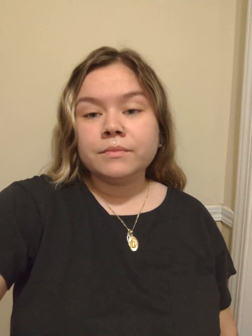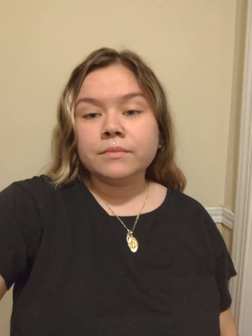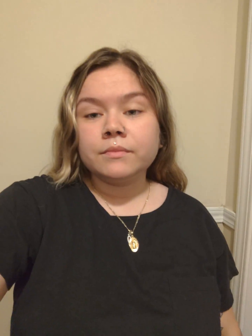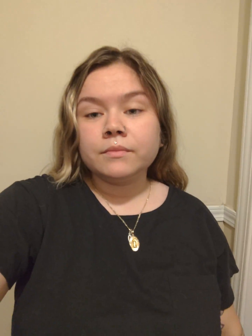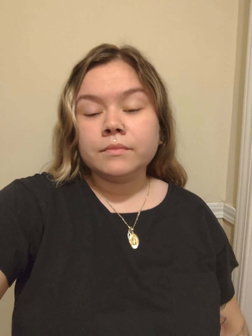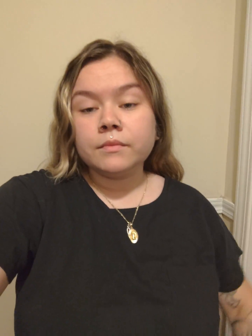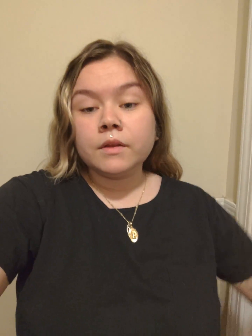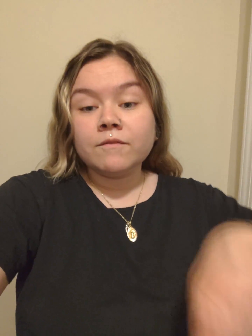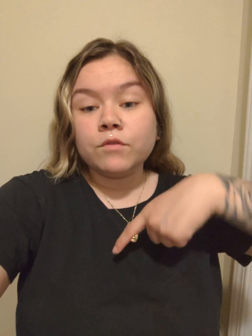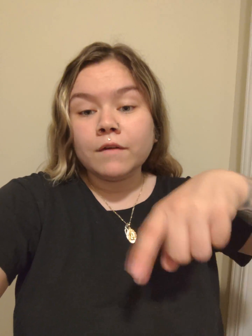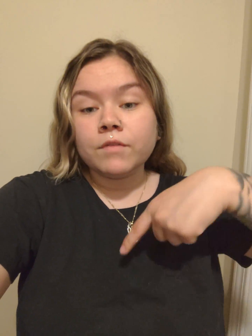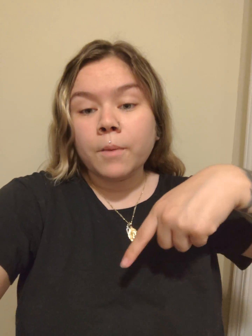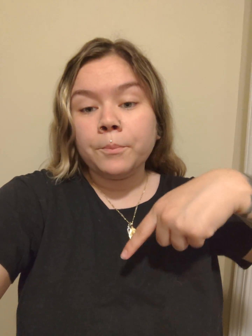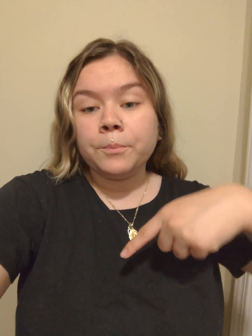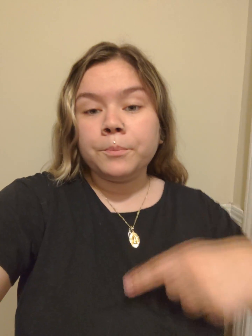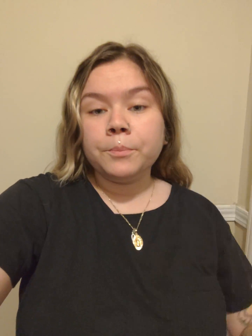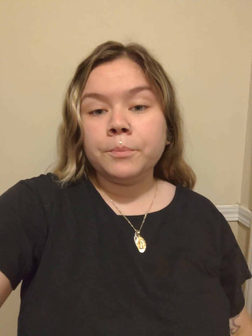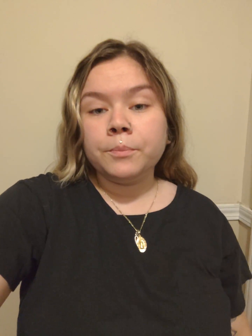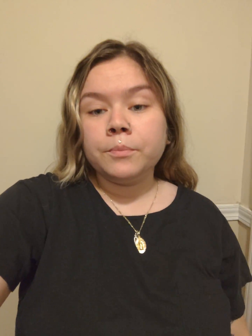flip-flop